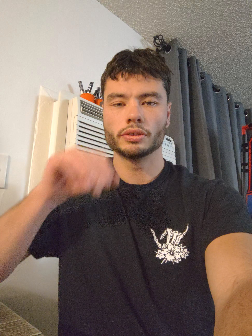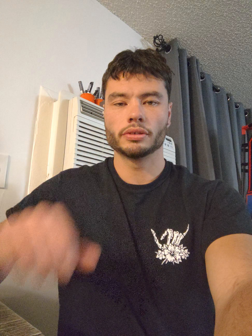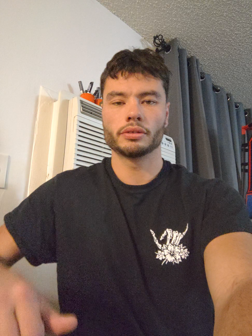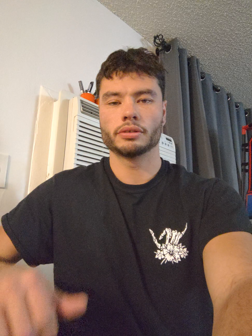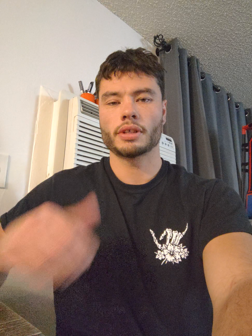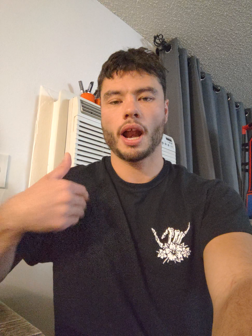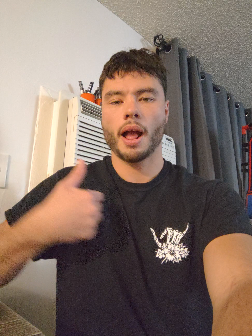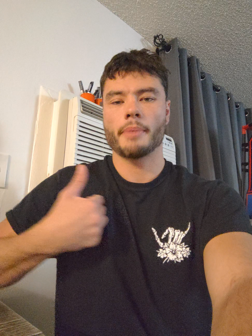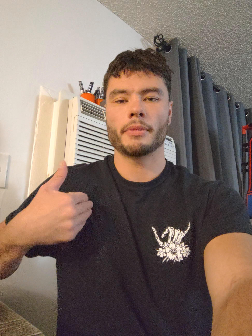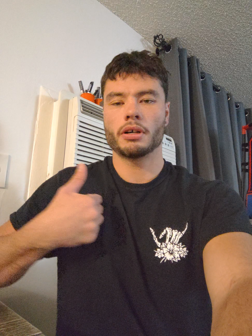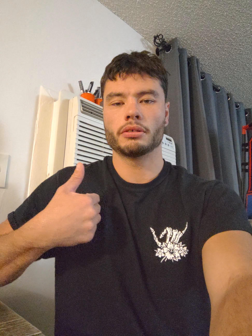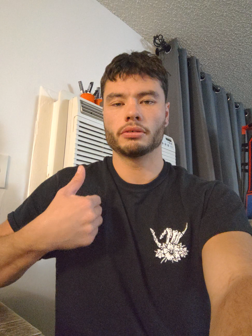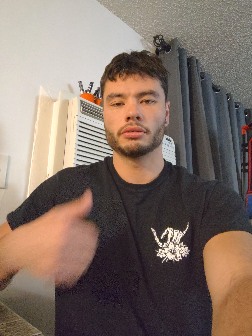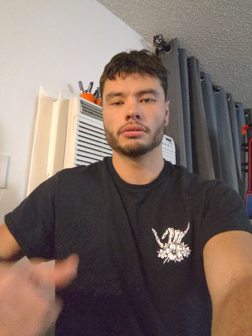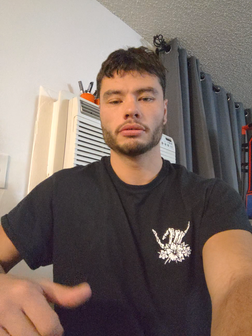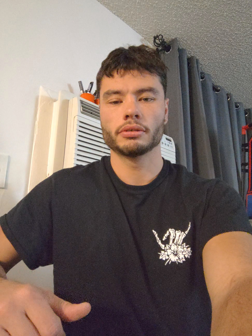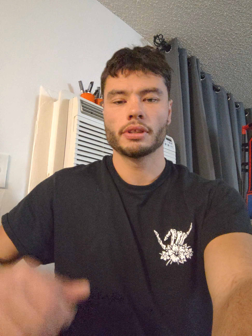animal